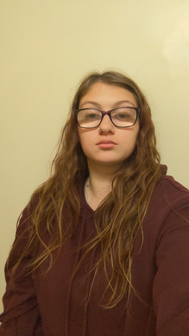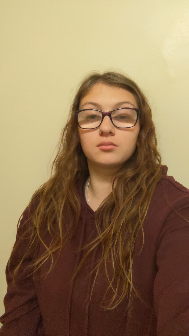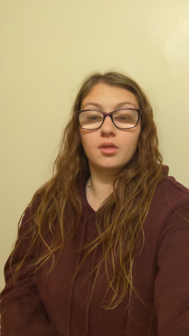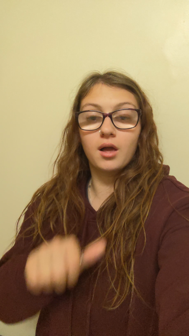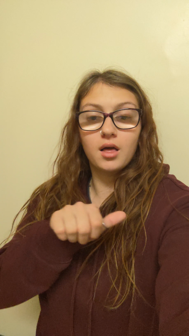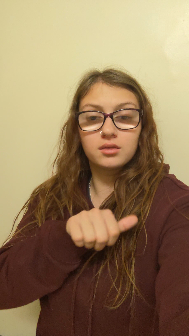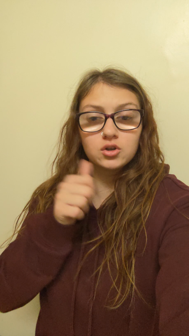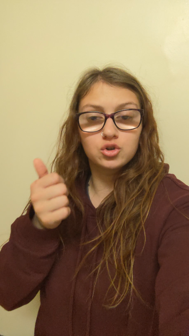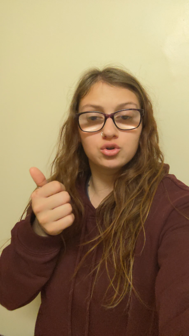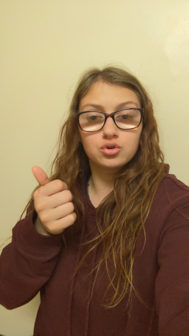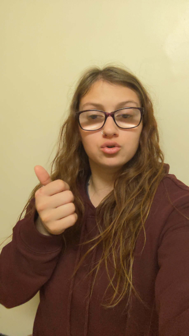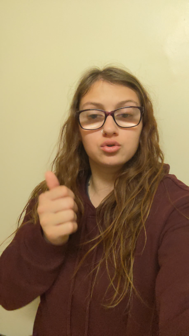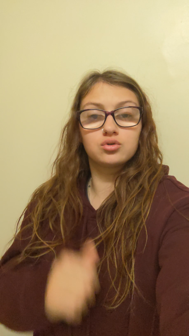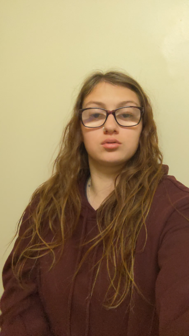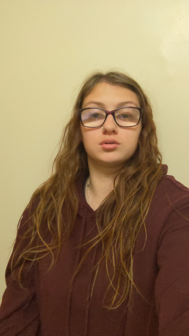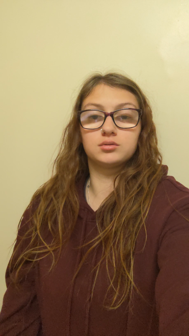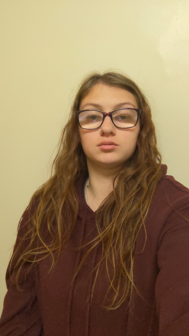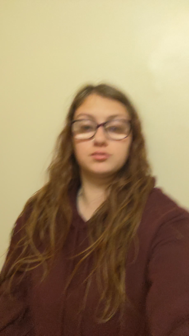other